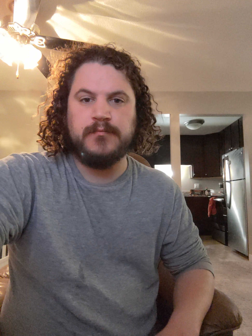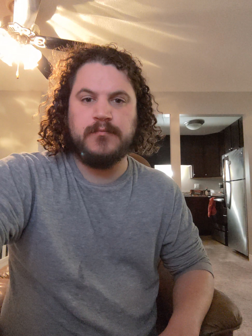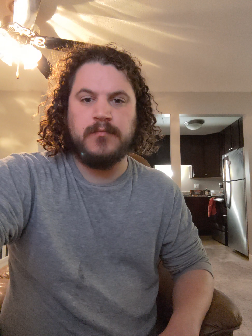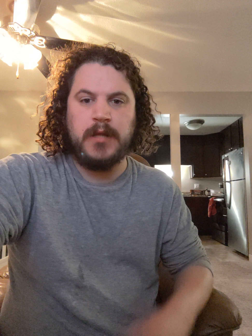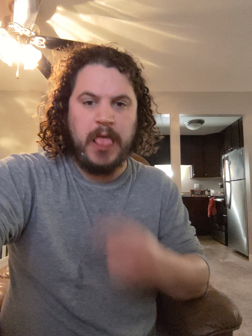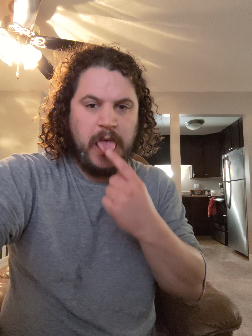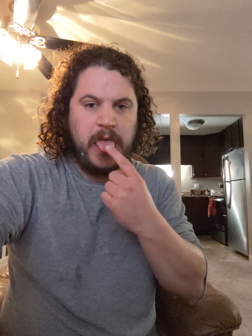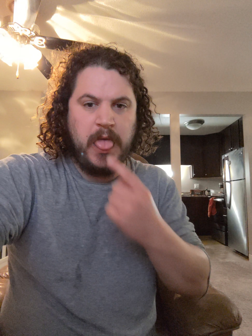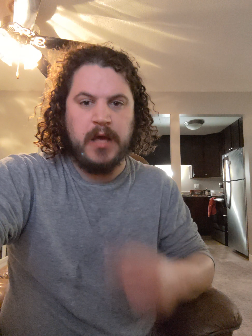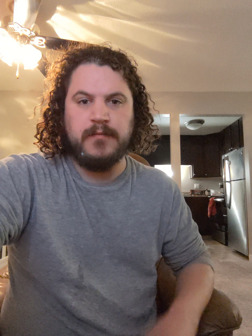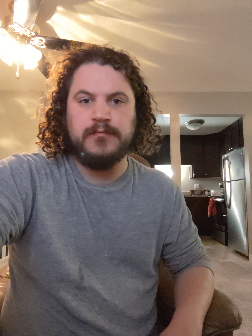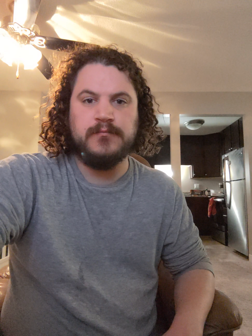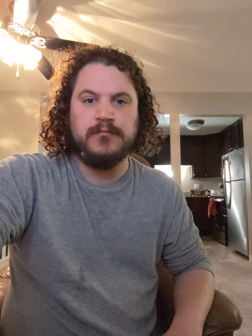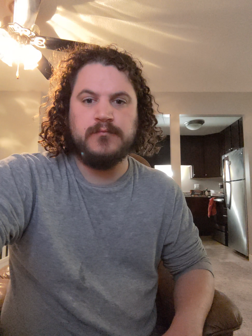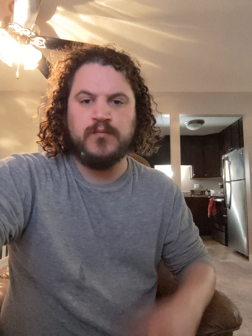tongue